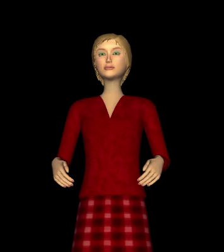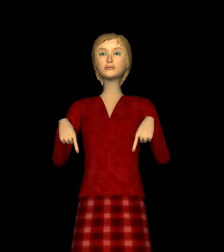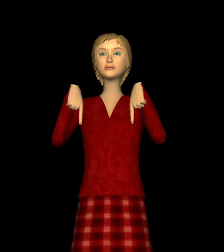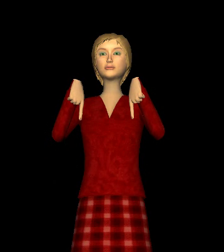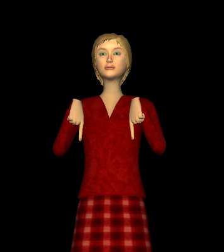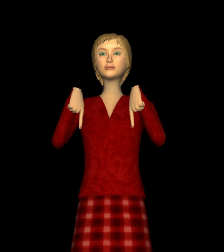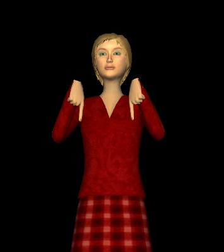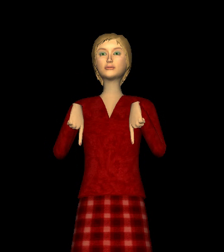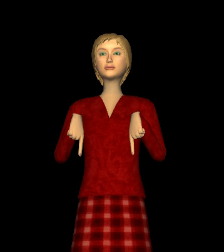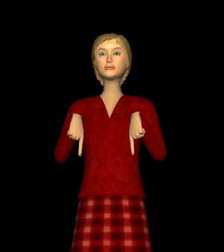وزير